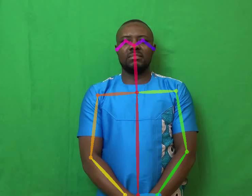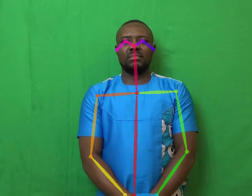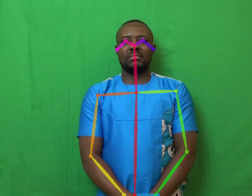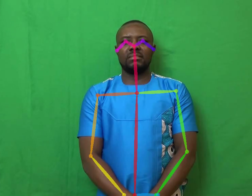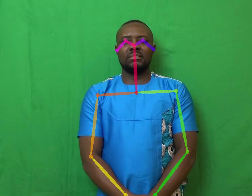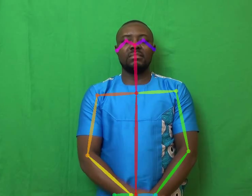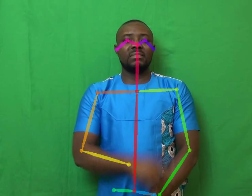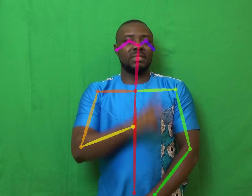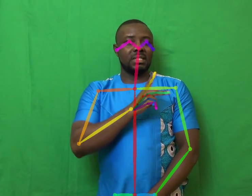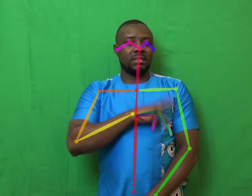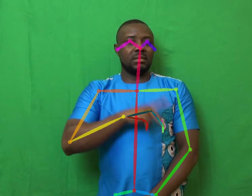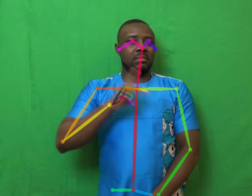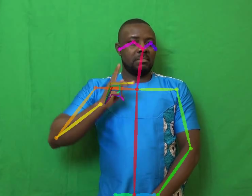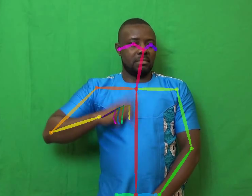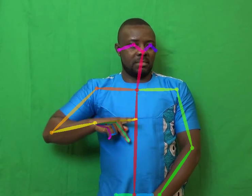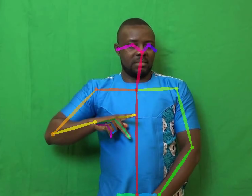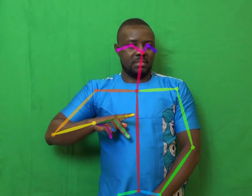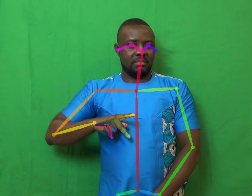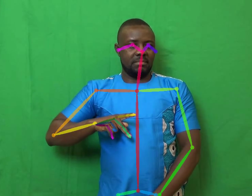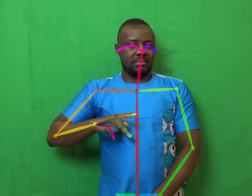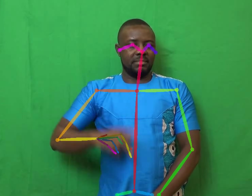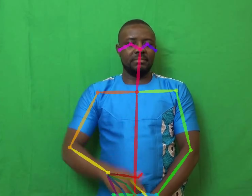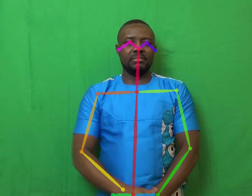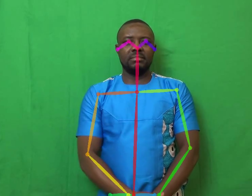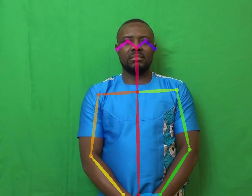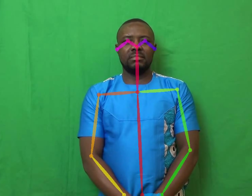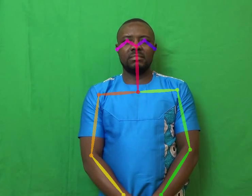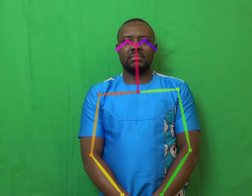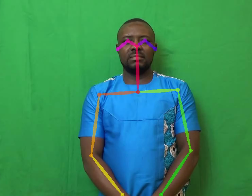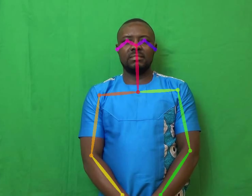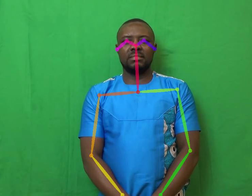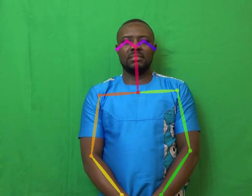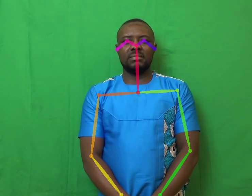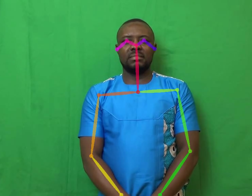parliament